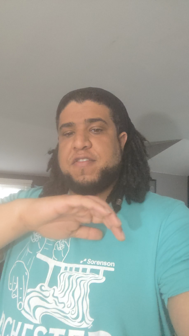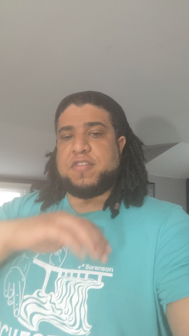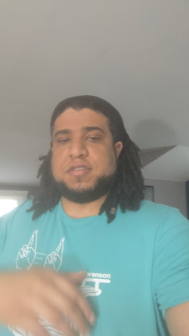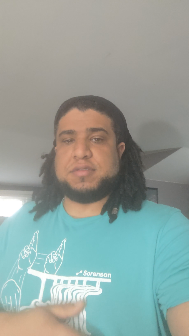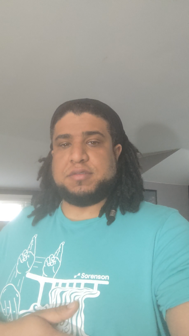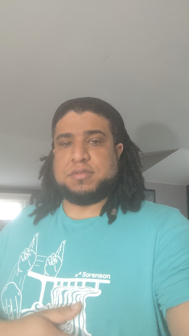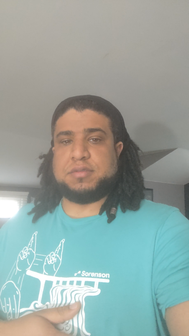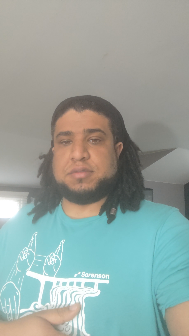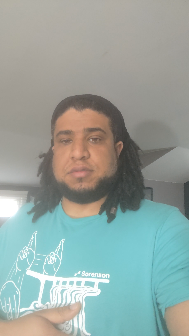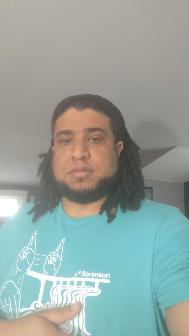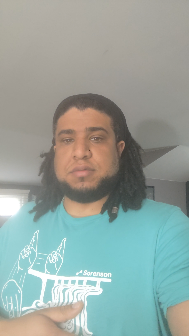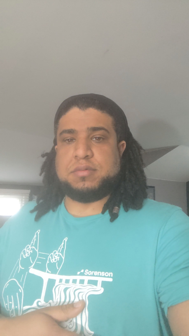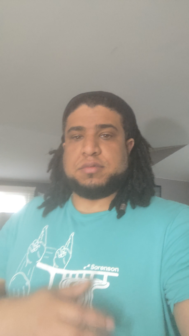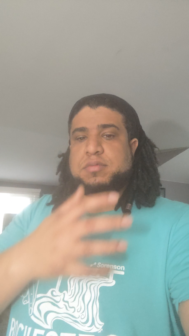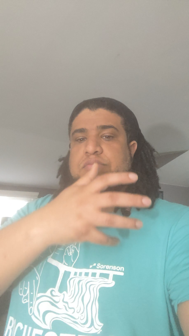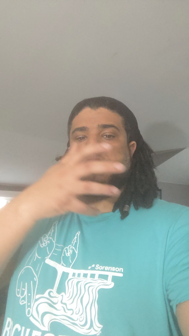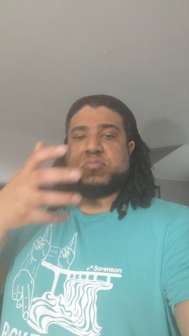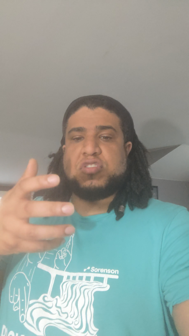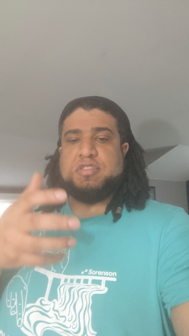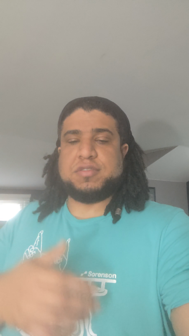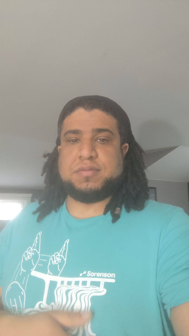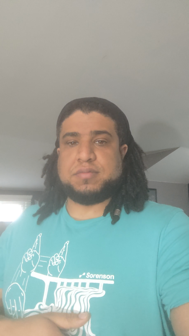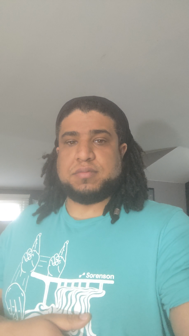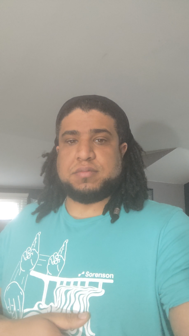much